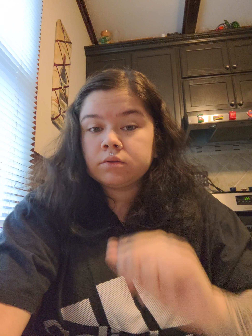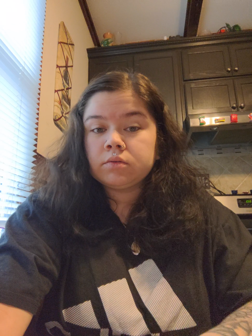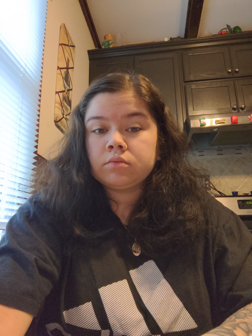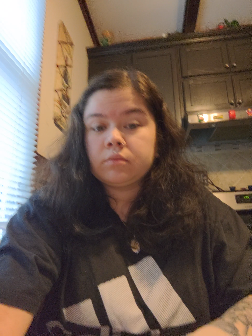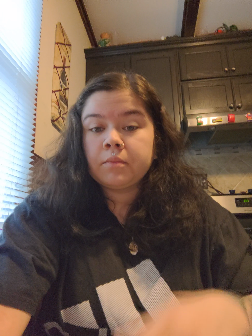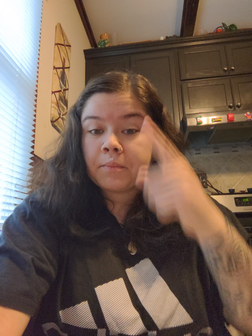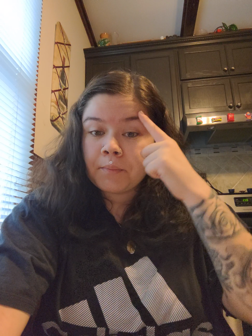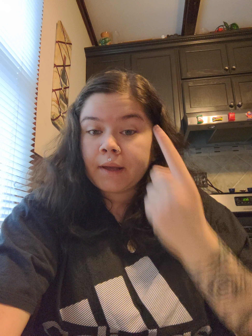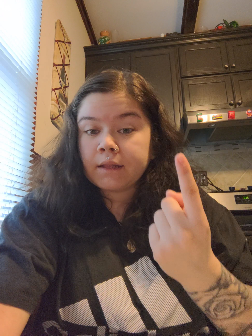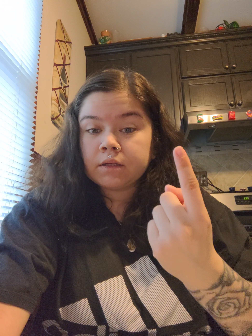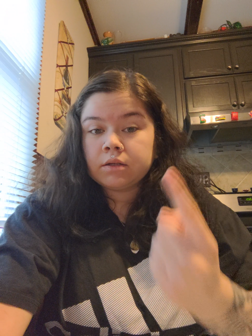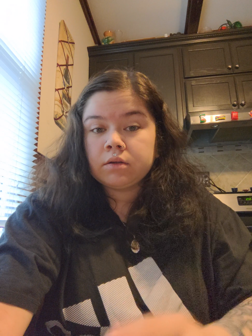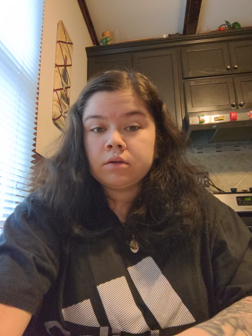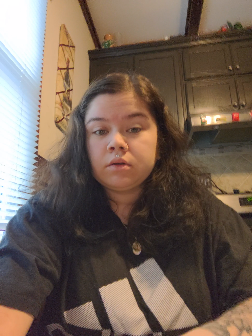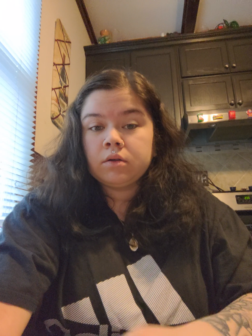penny